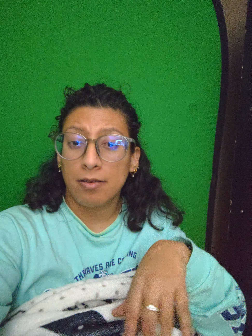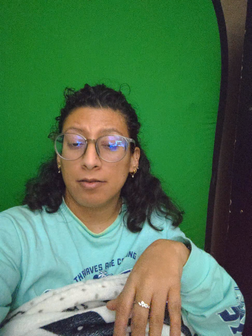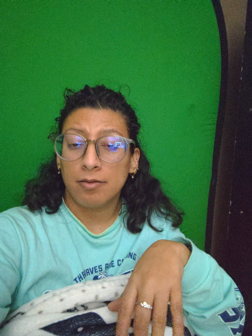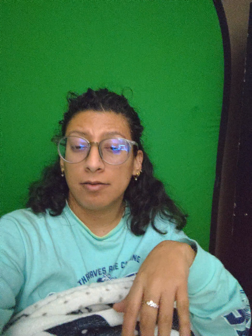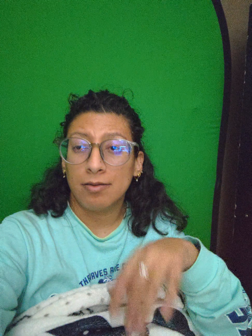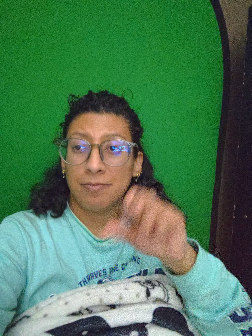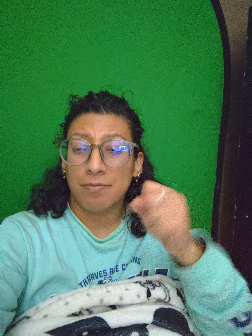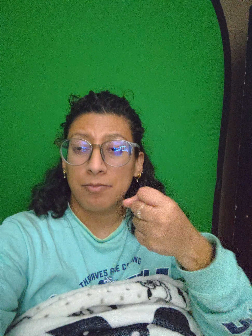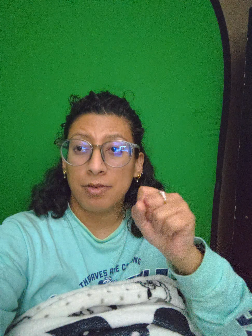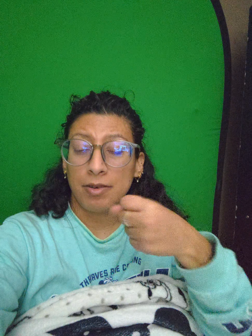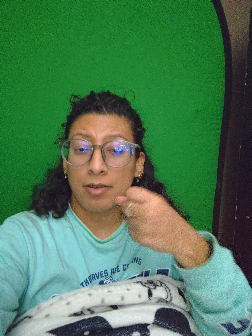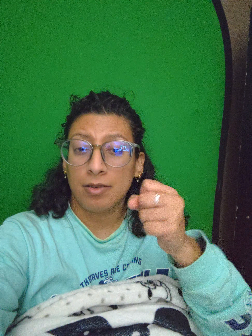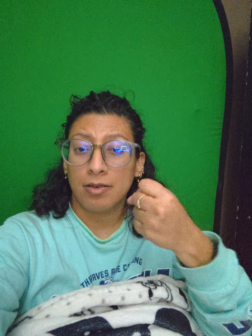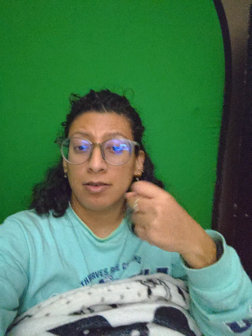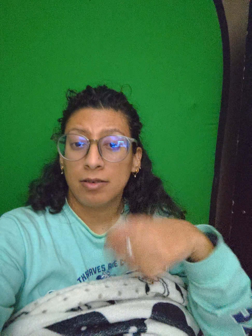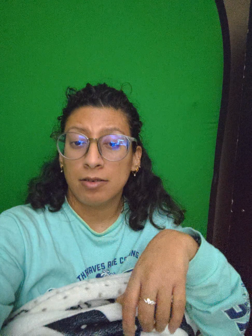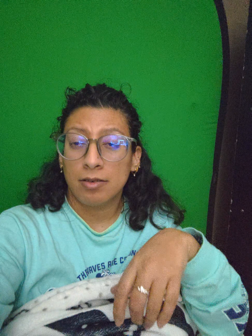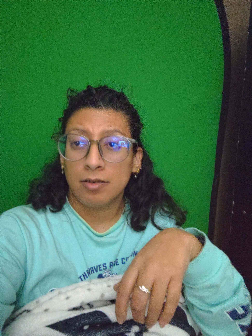make